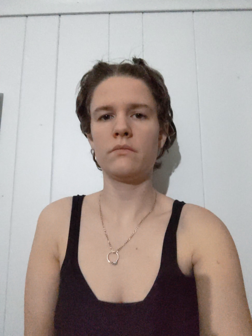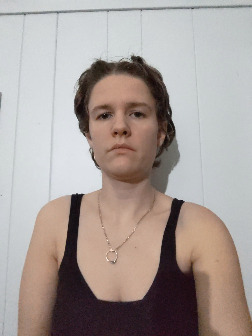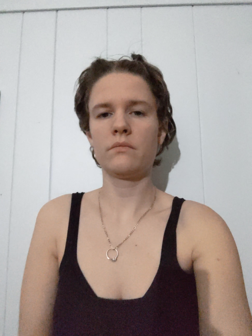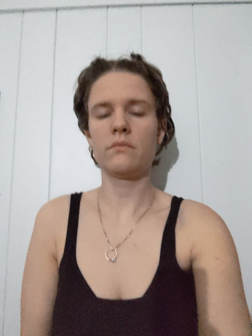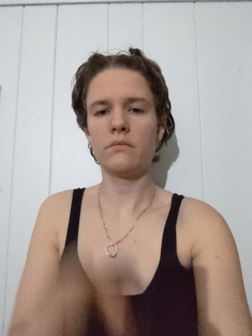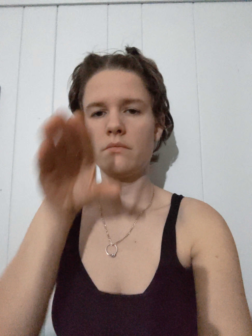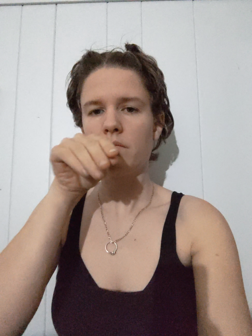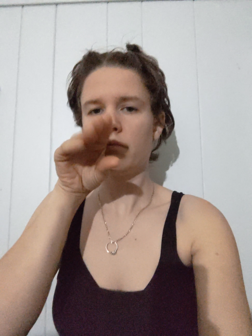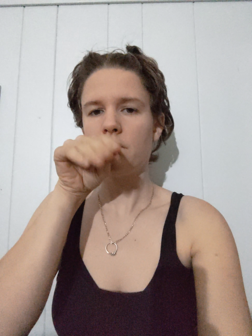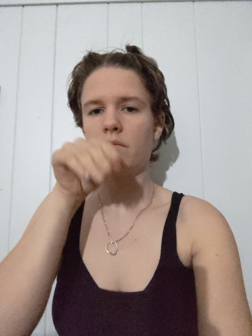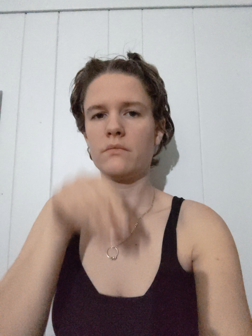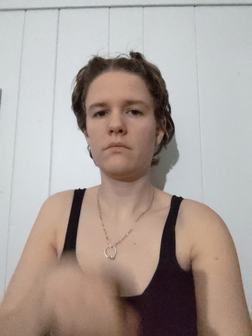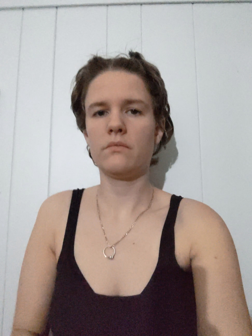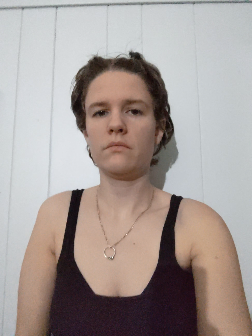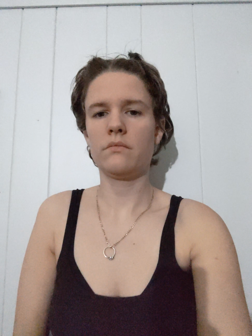goose